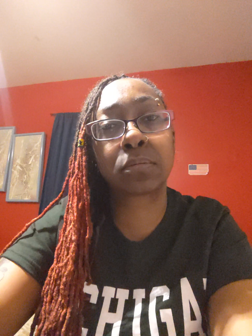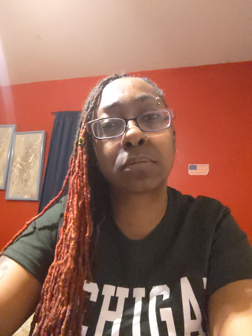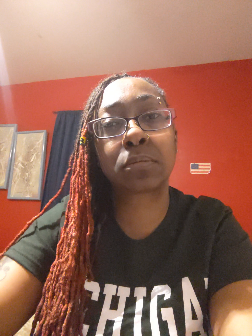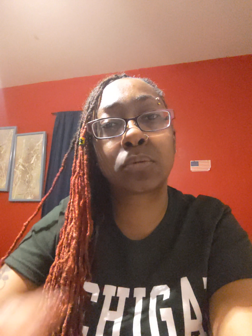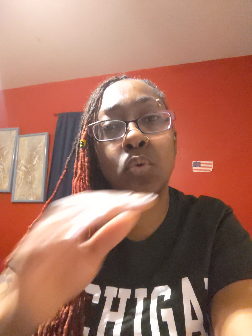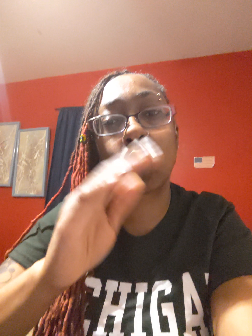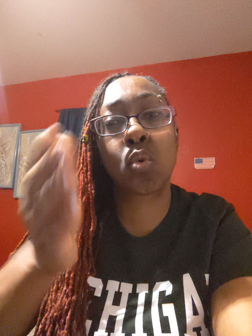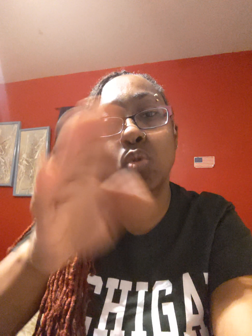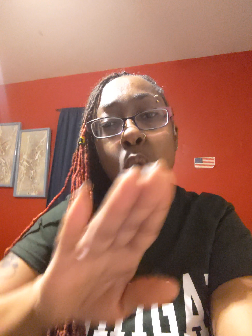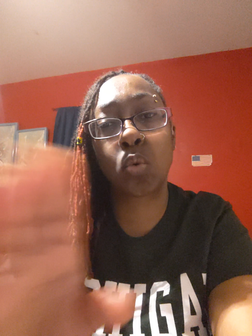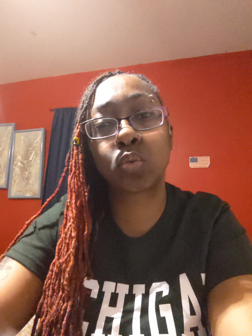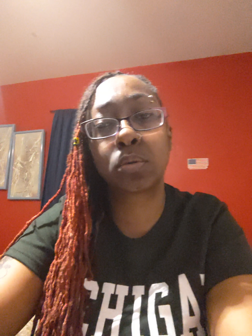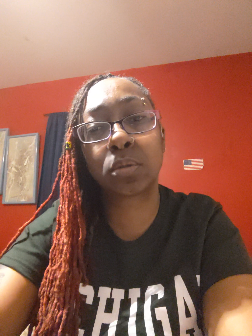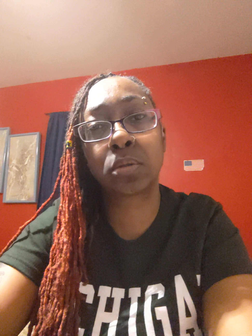close